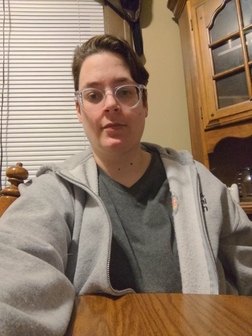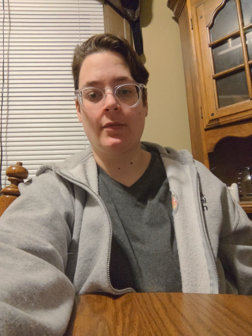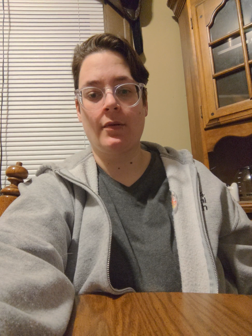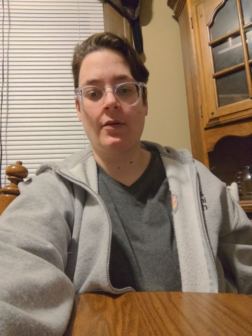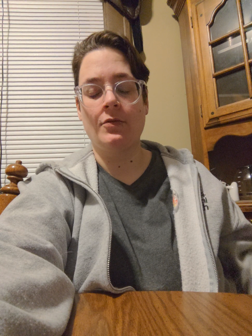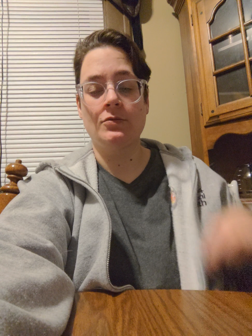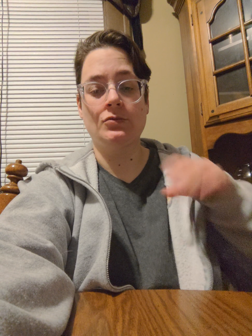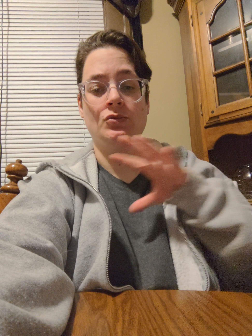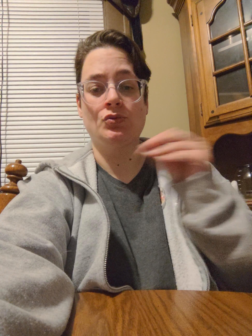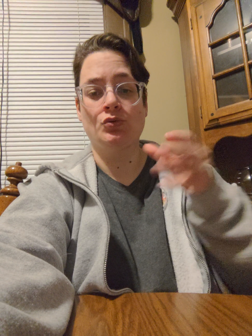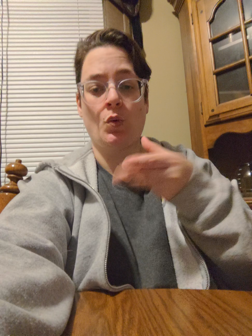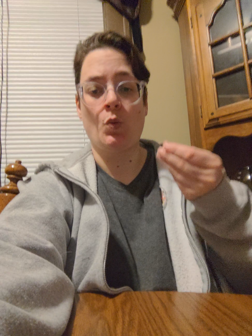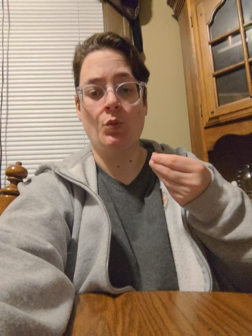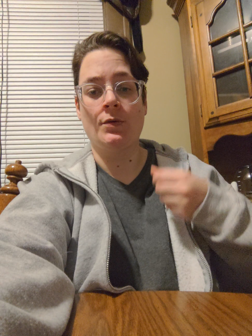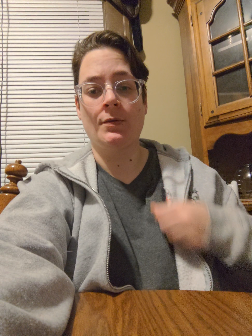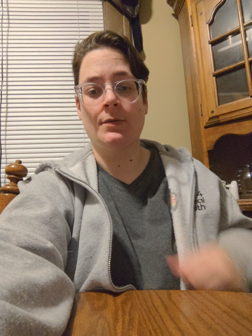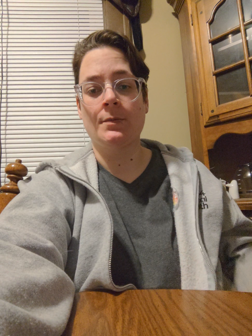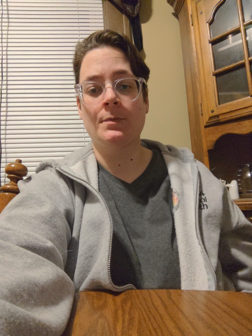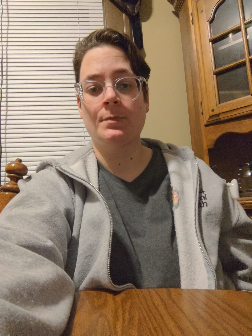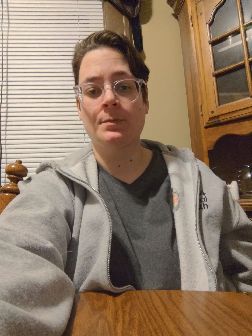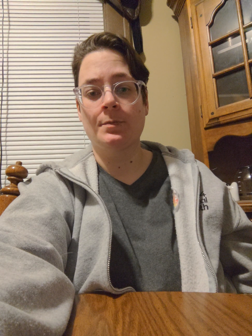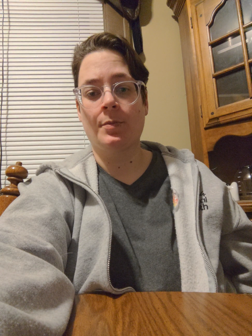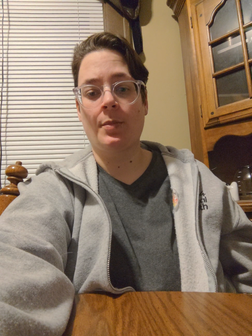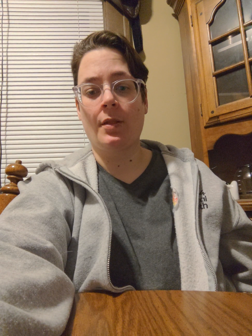story